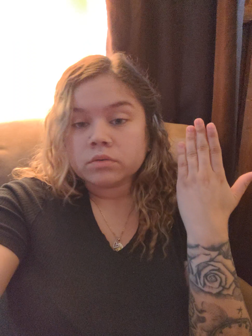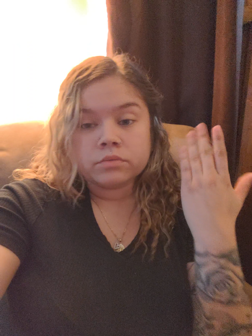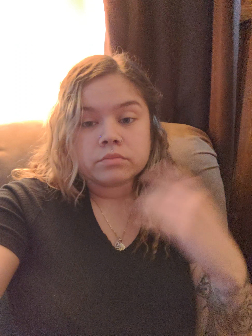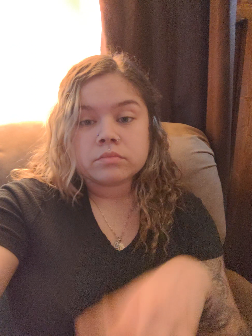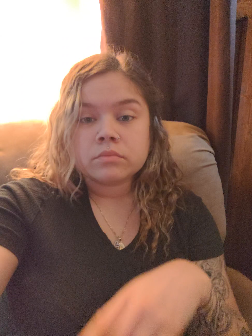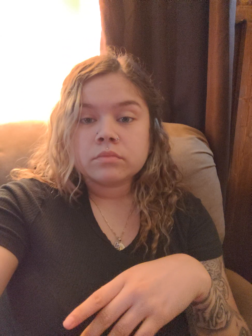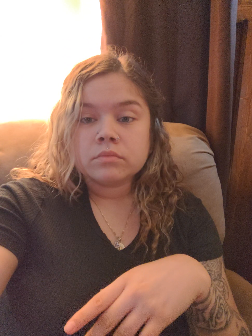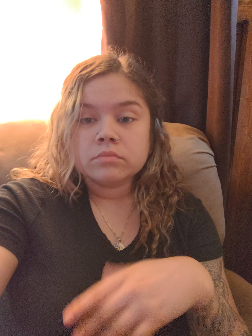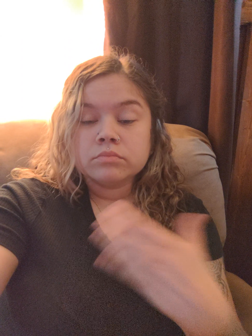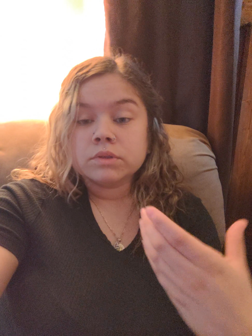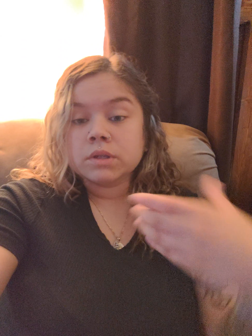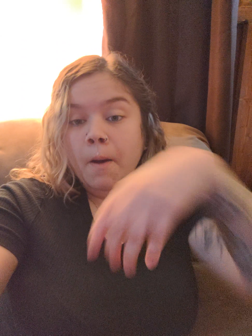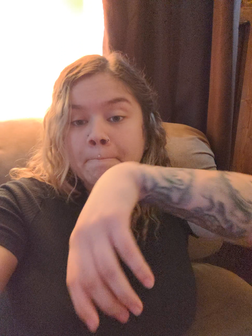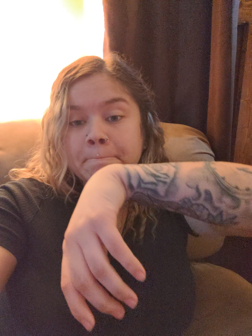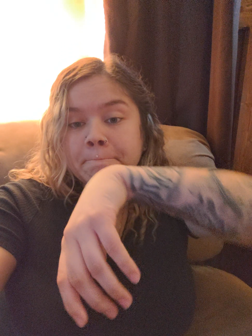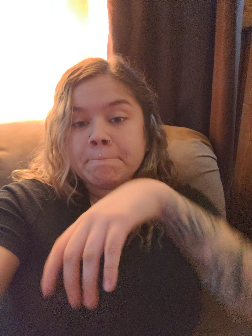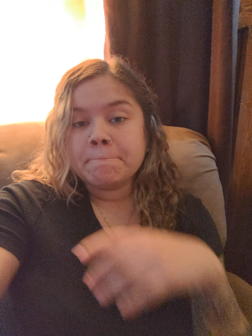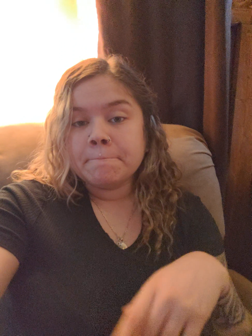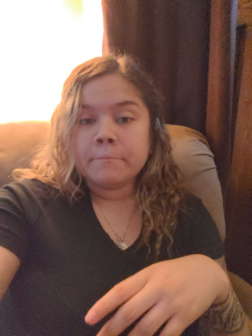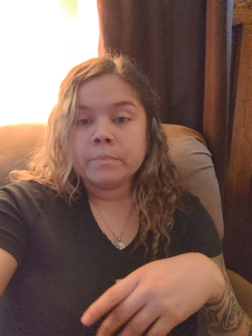dump